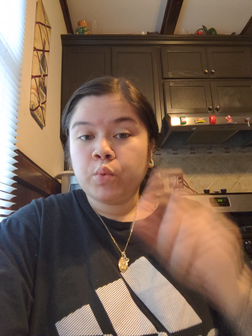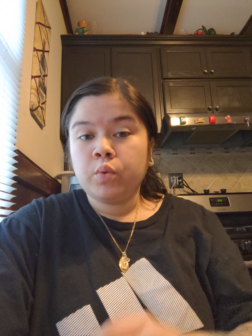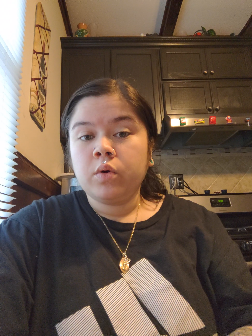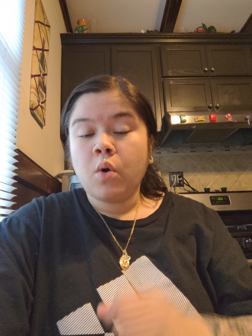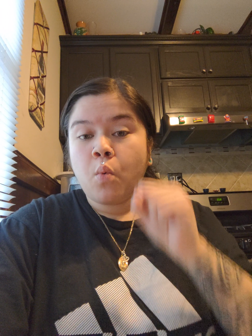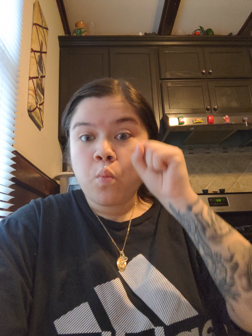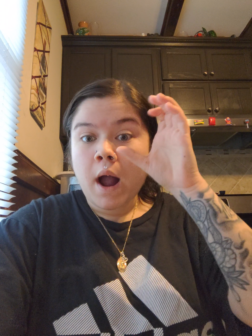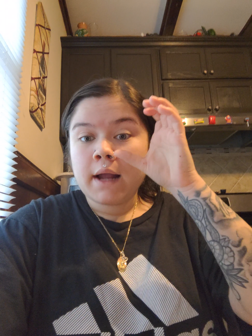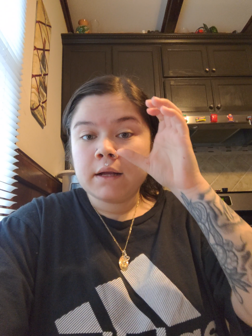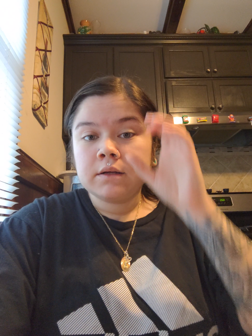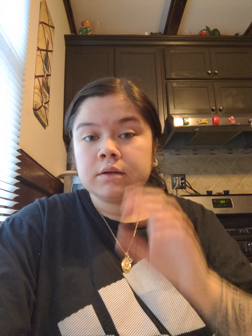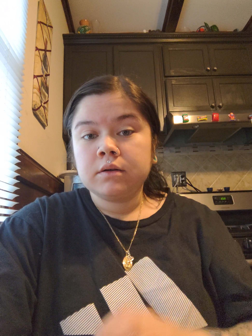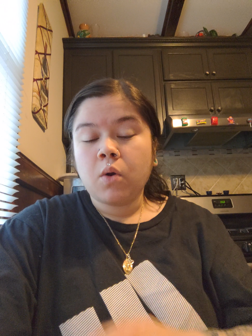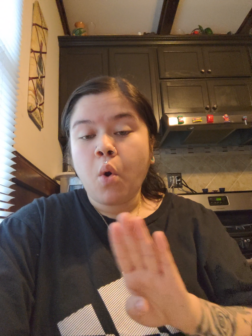awake